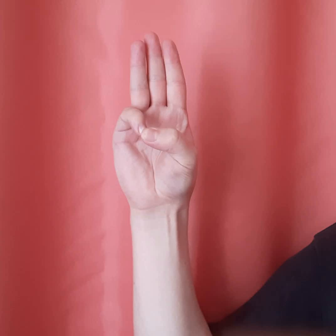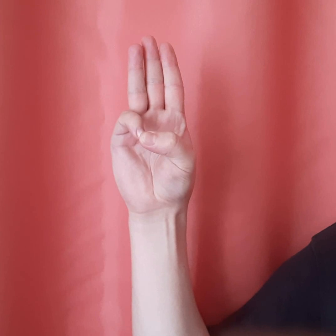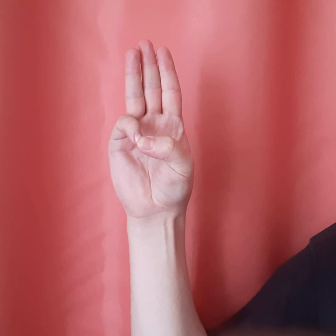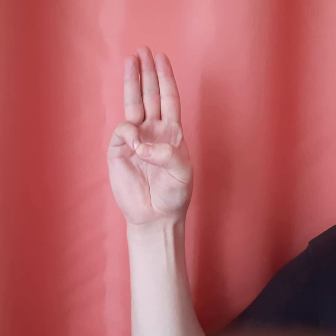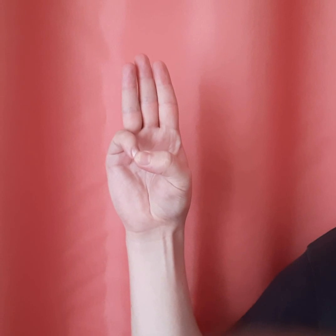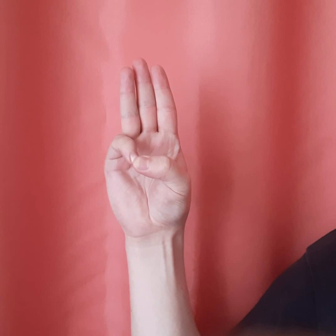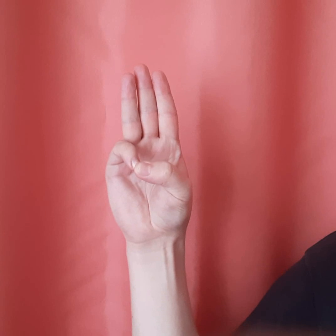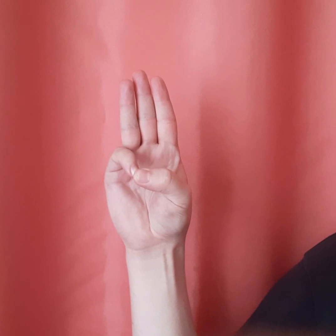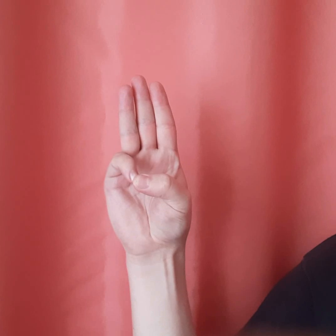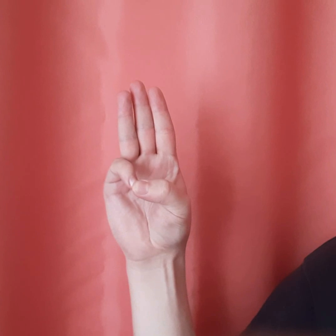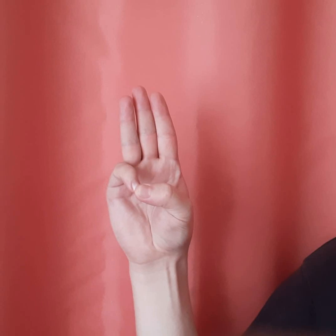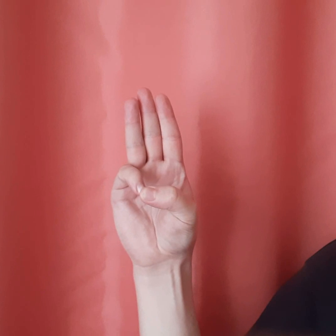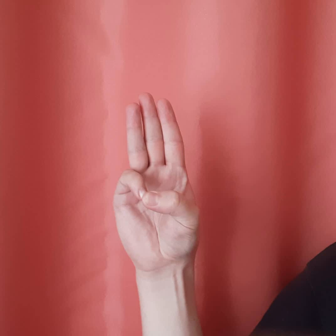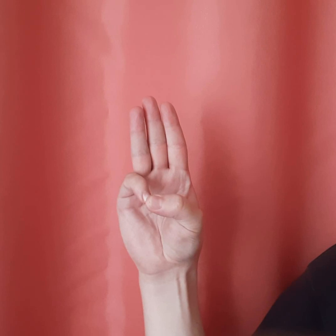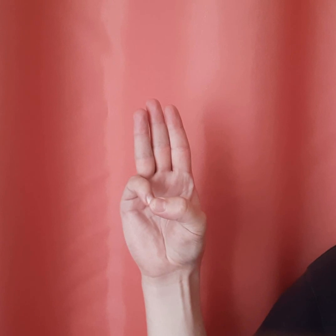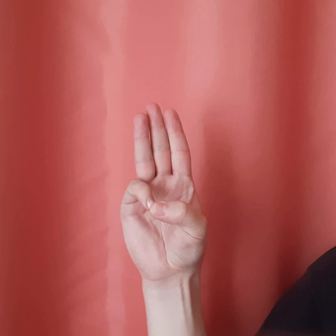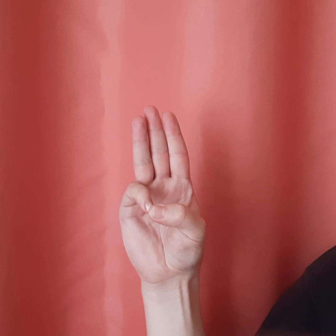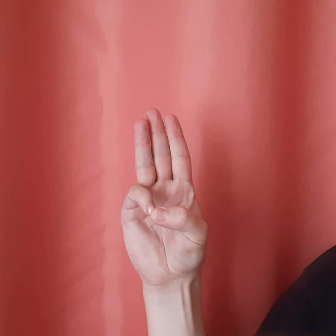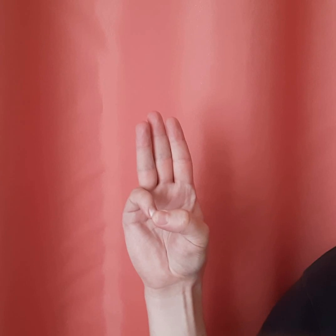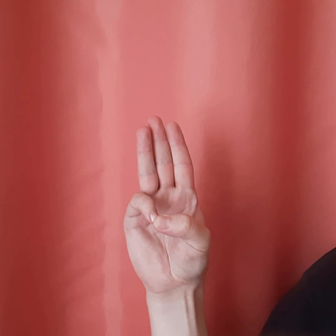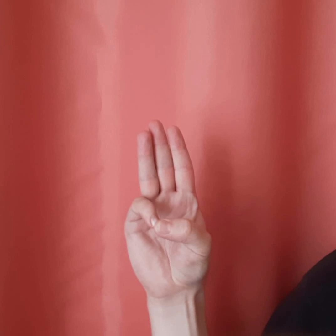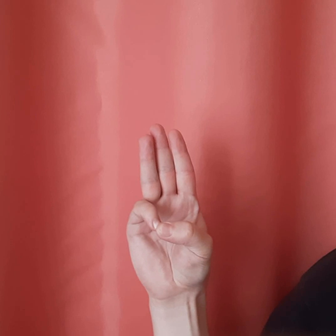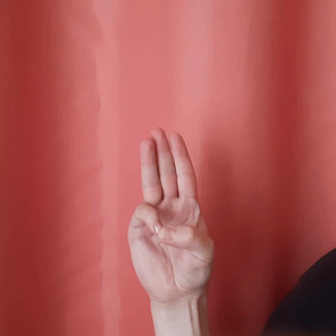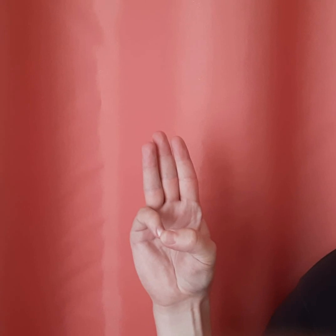Щ